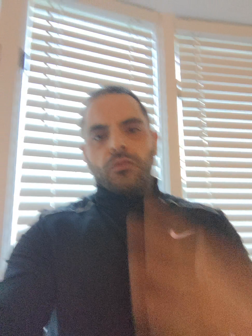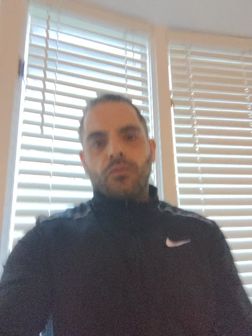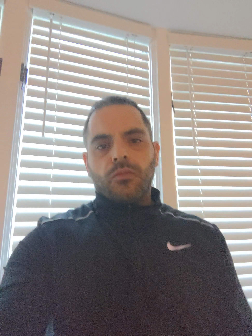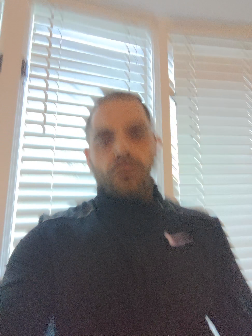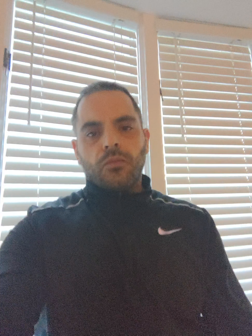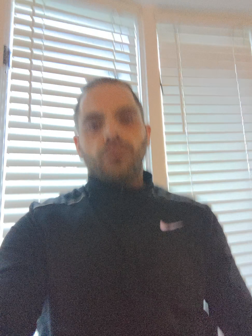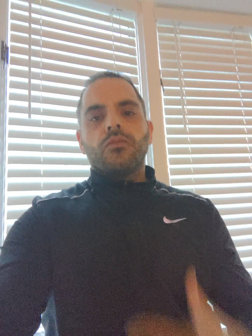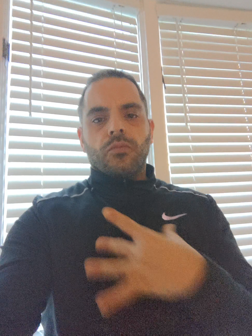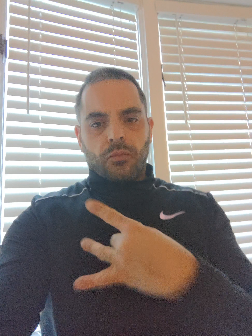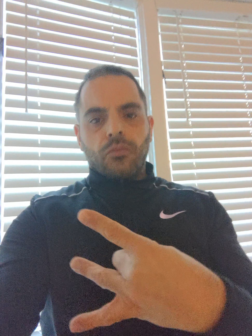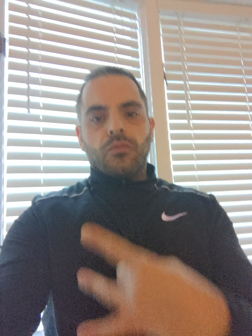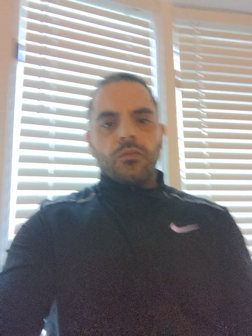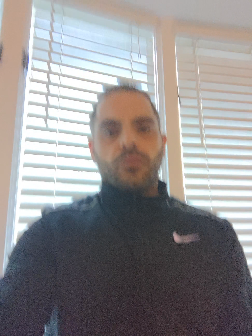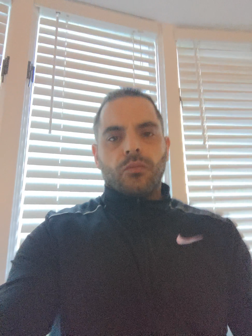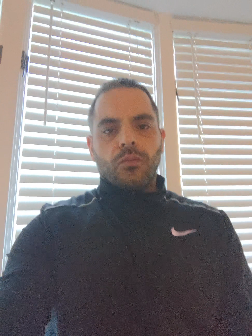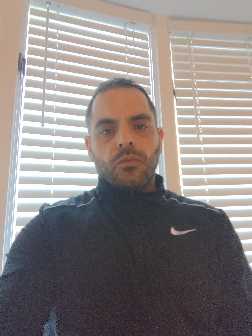like